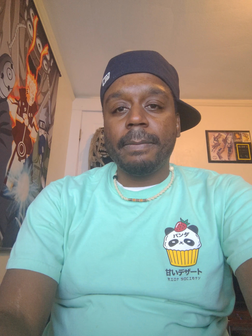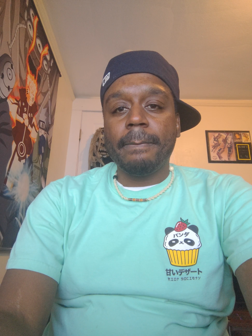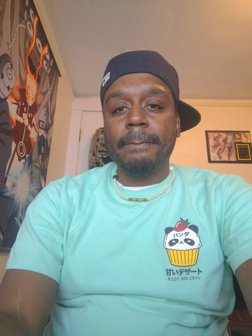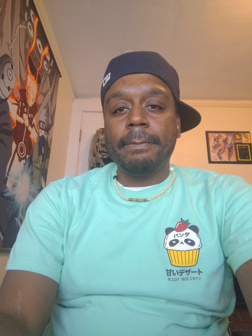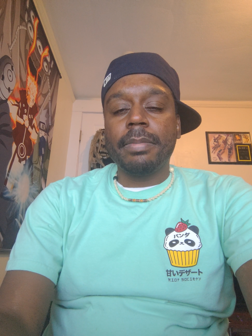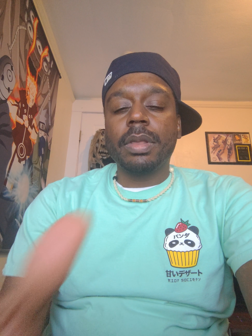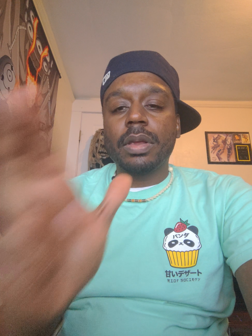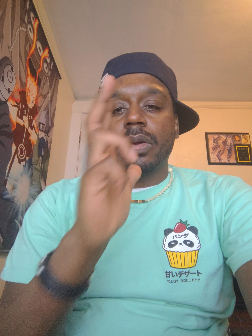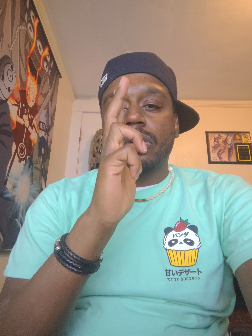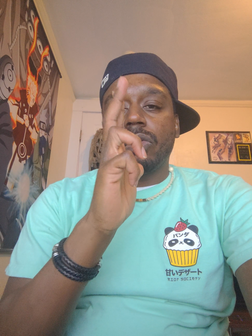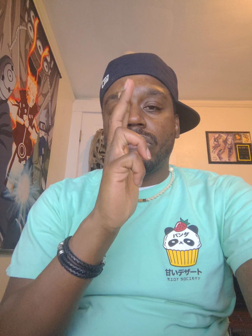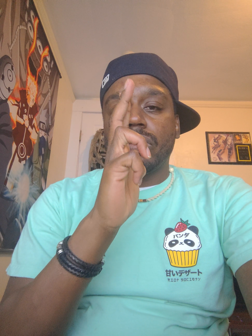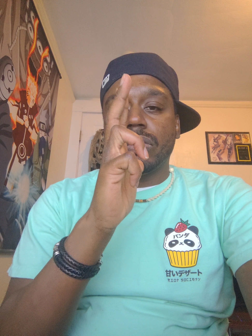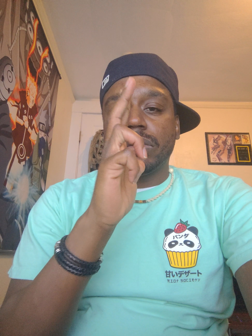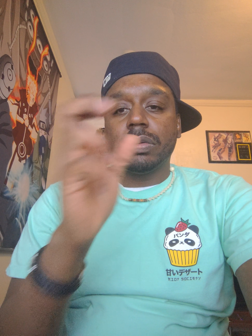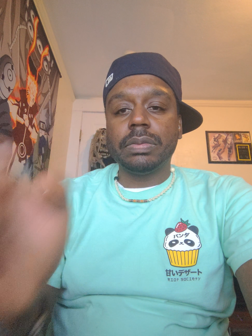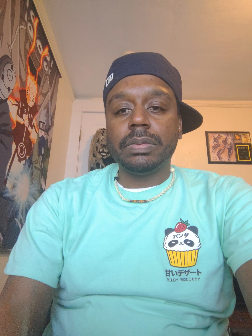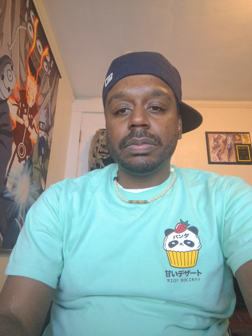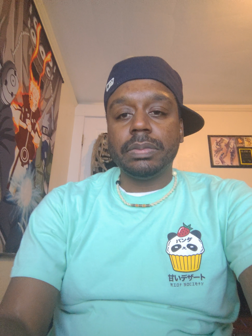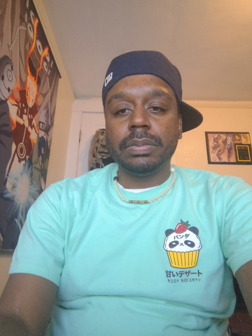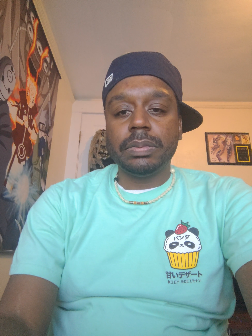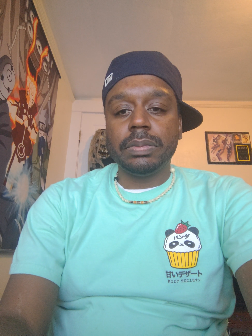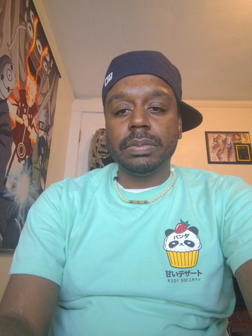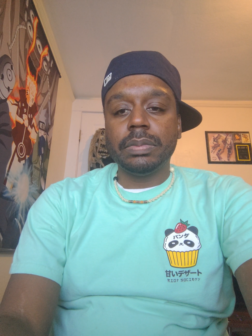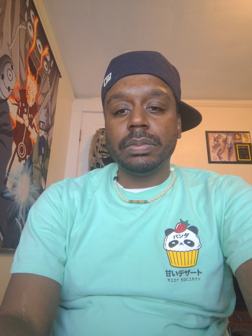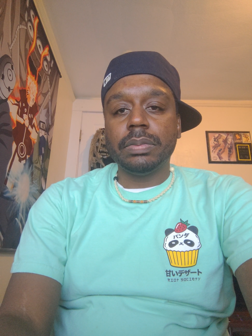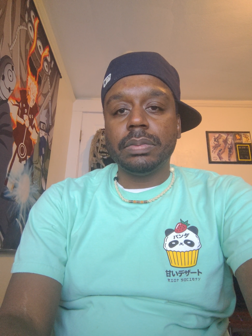hen